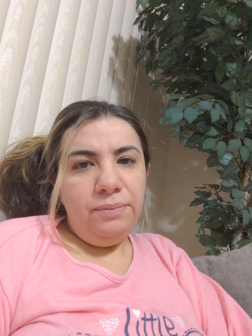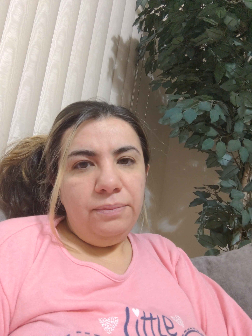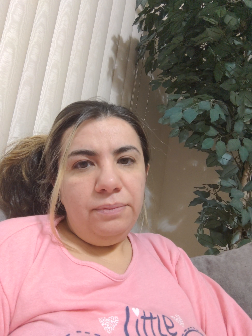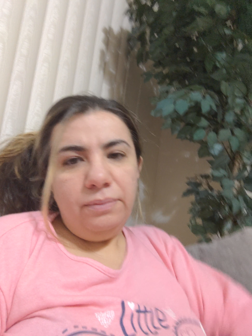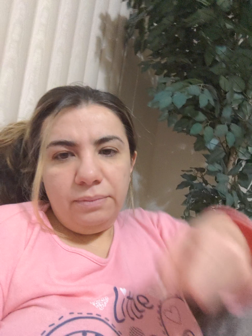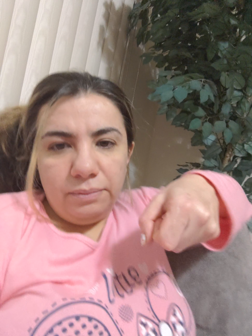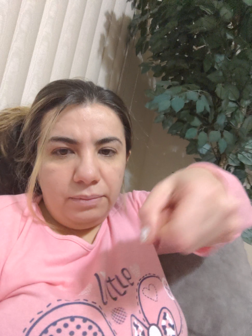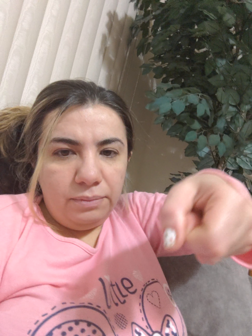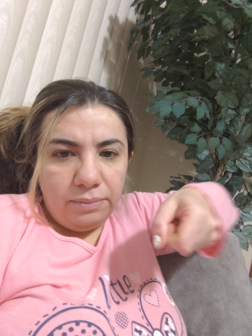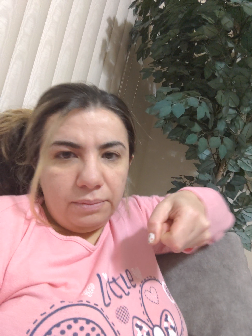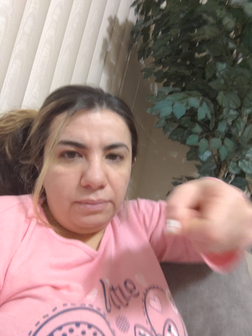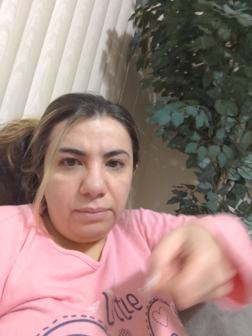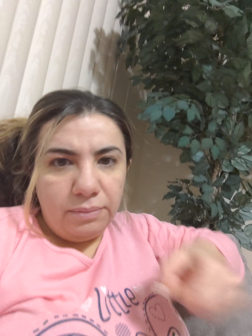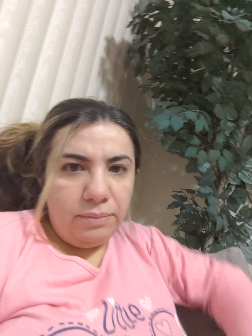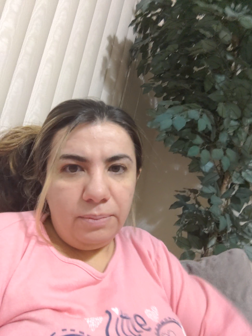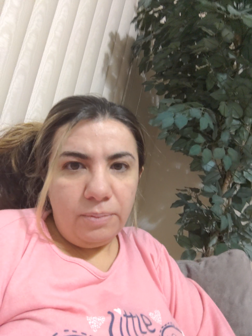vacuum